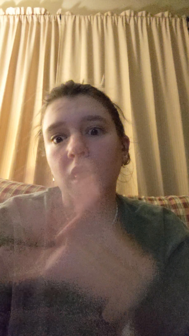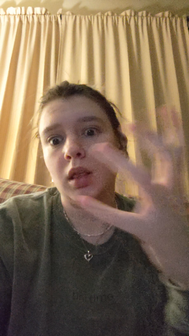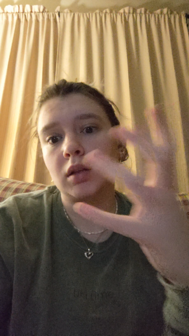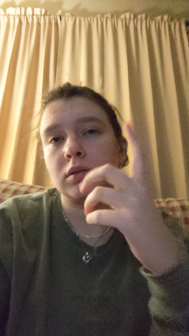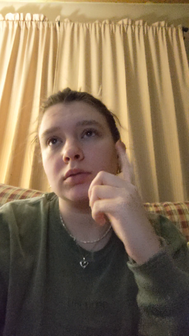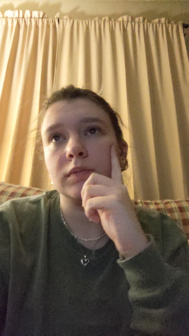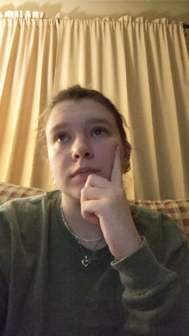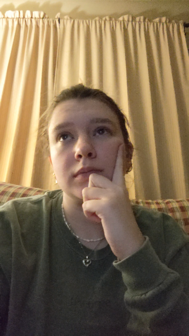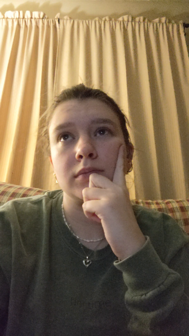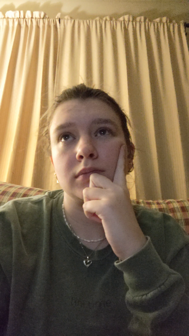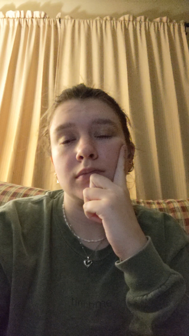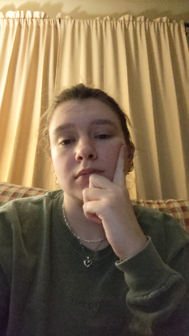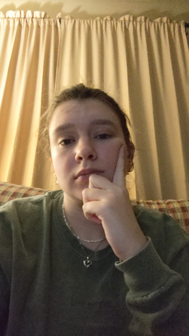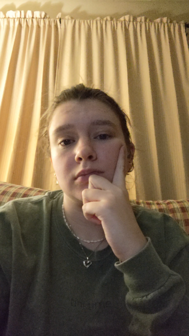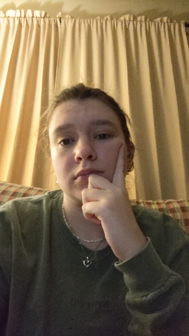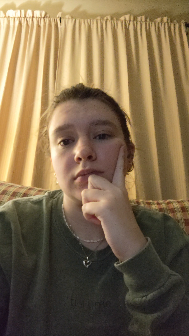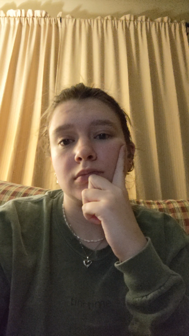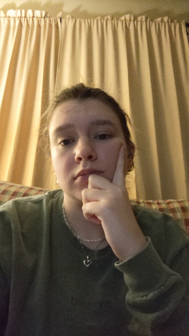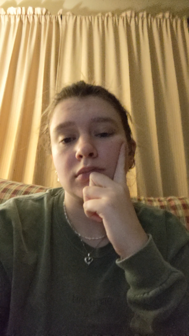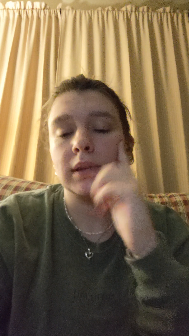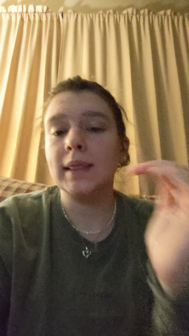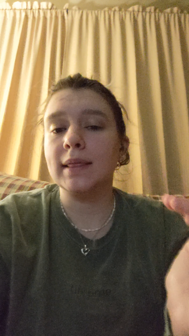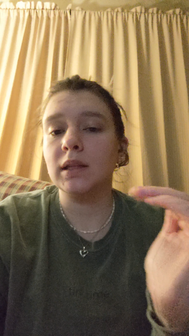little